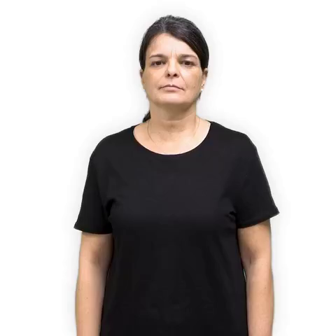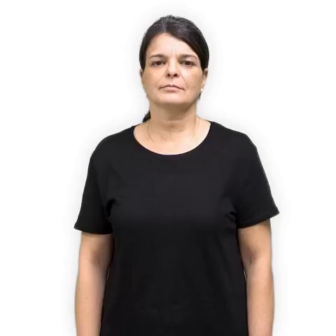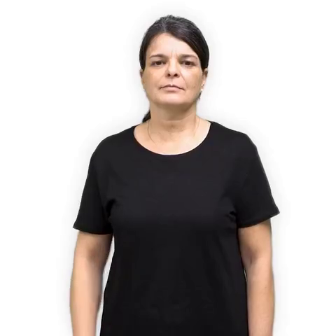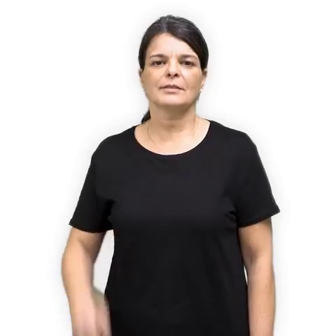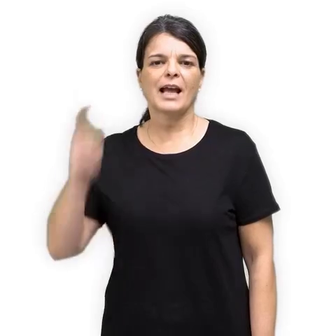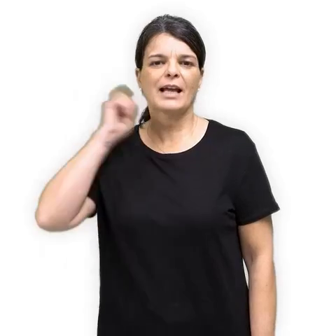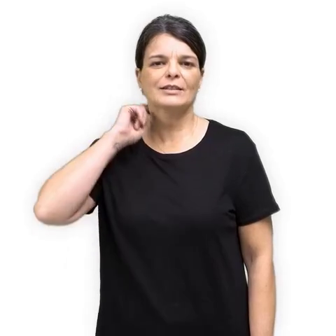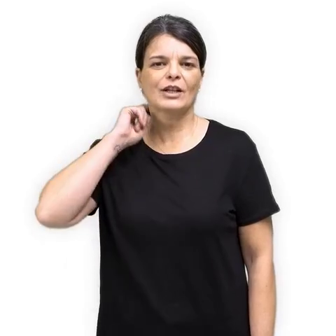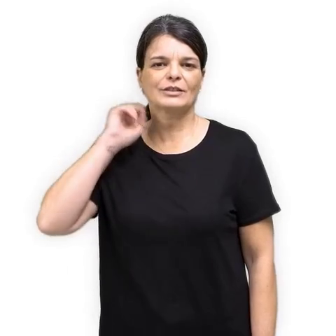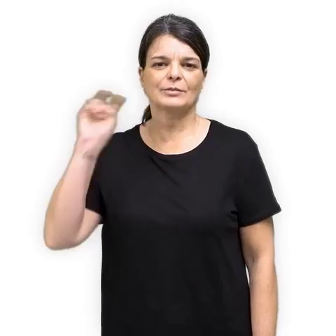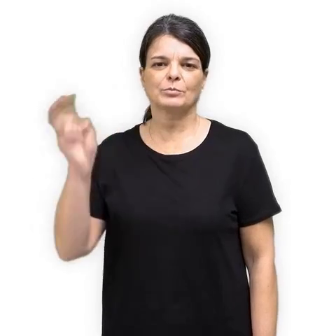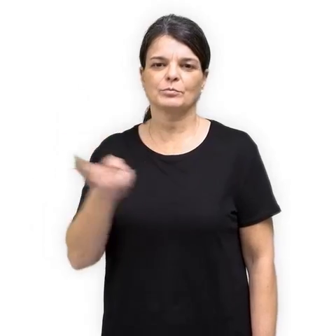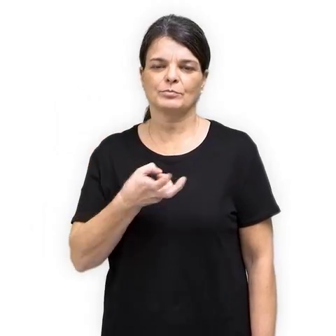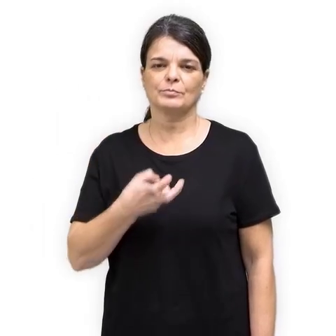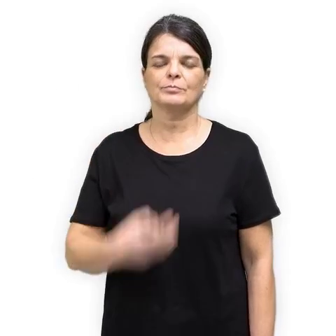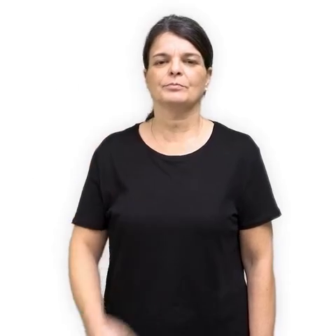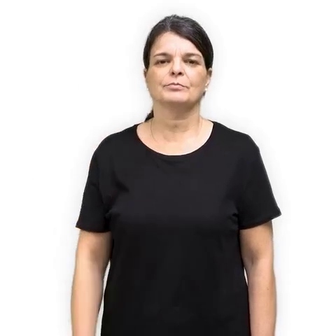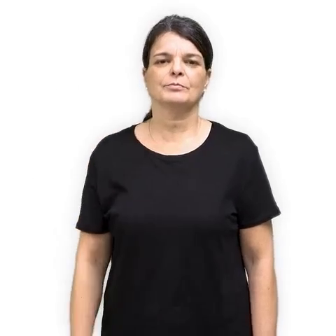meningitis etc